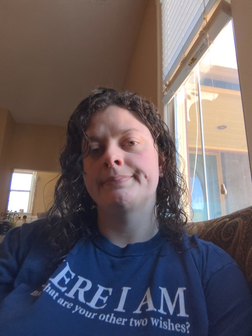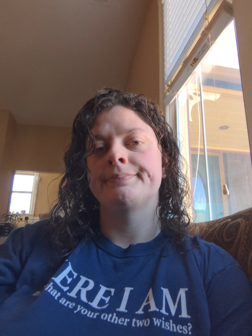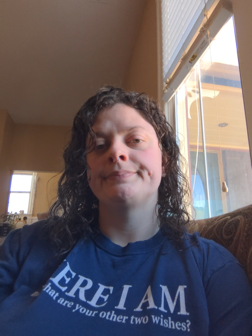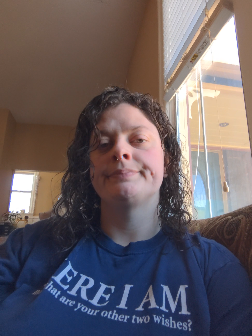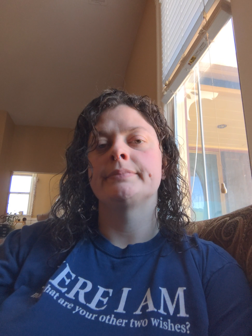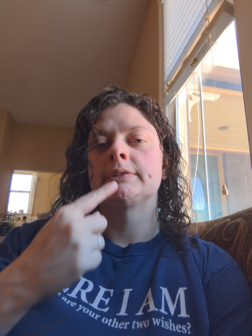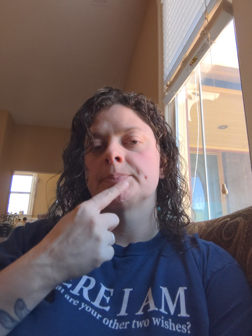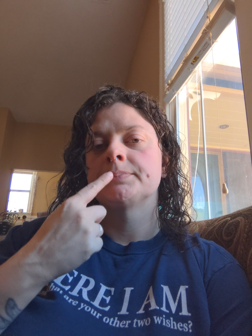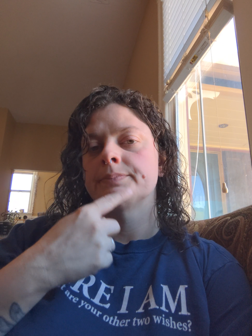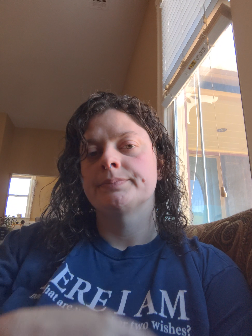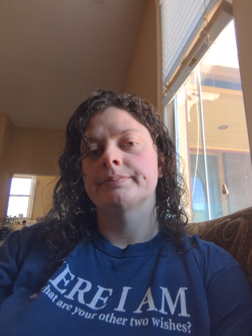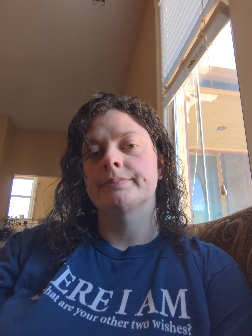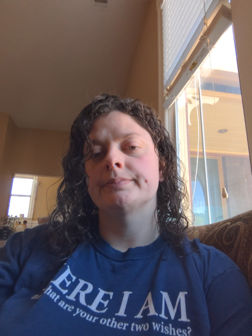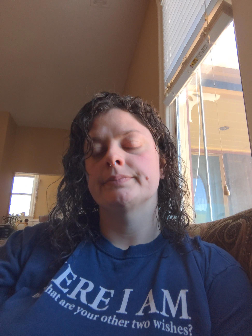lips